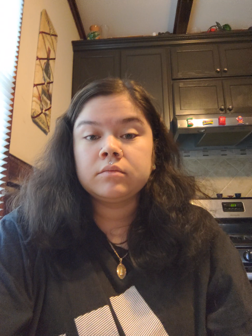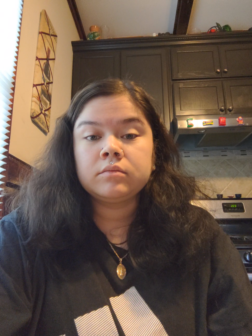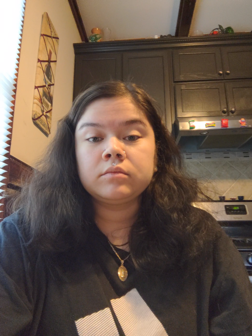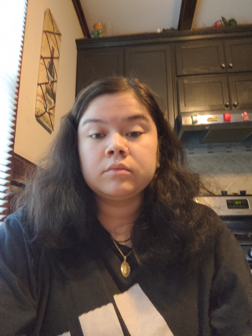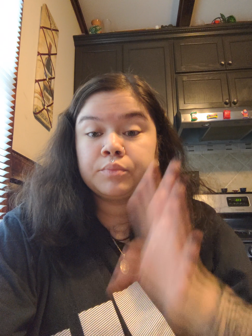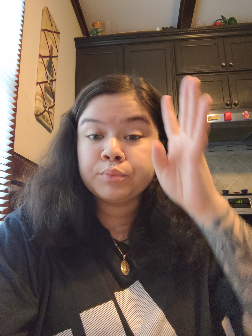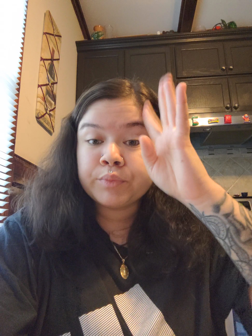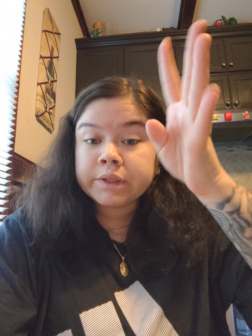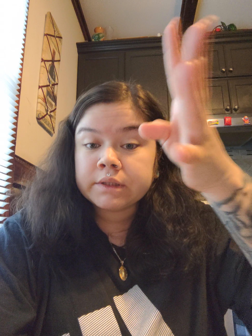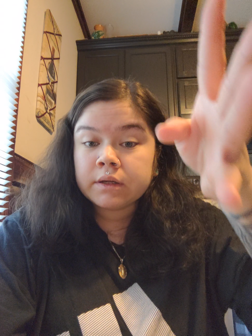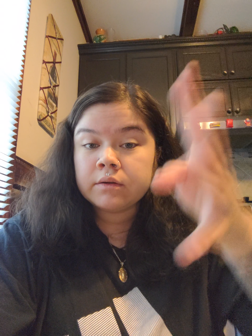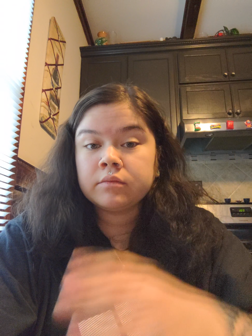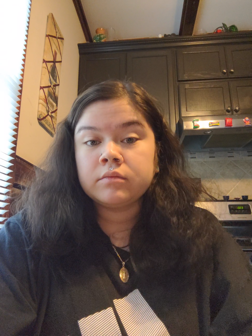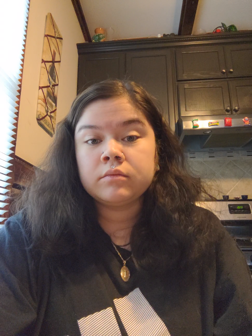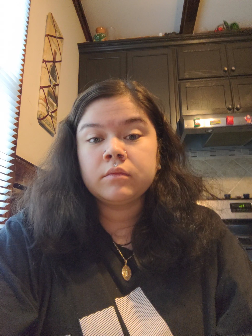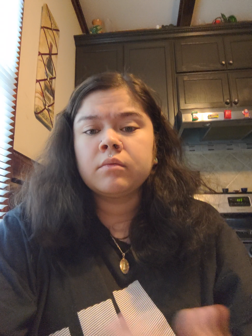pretend